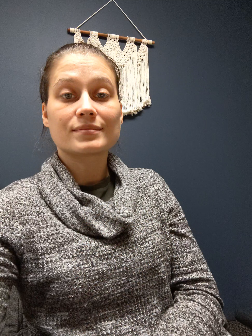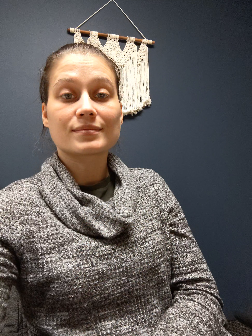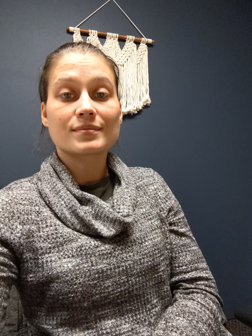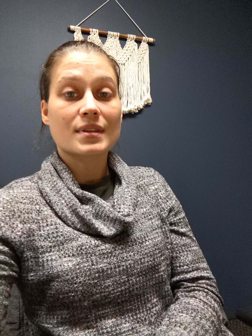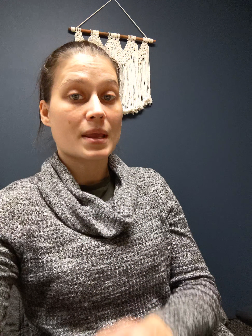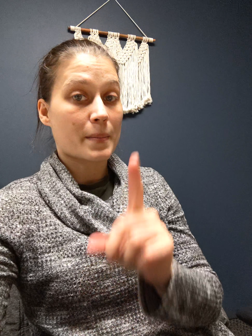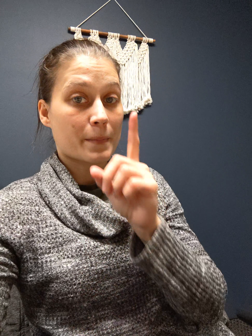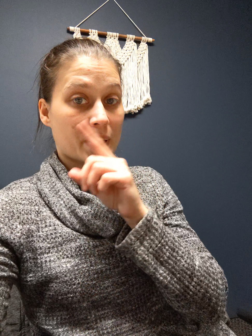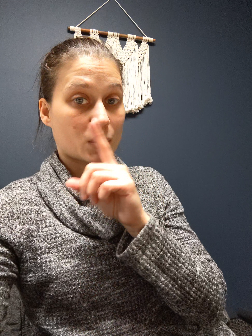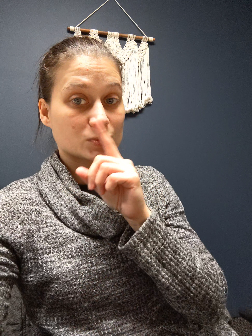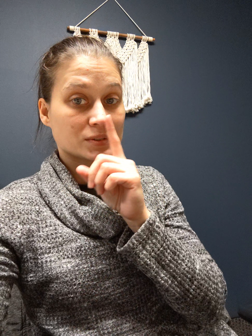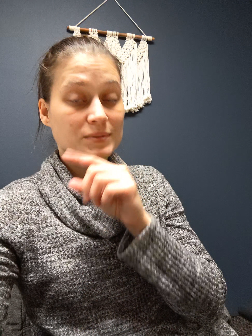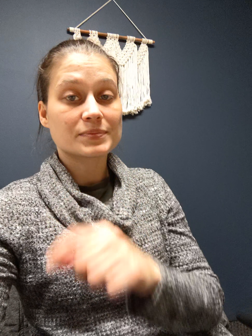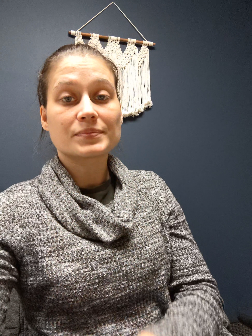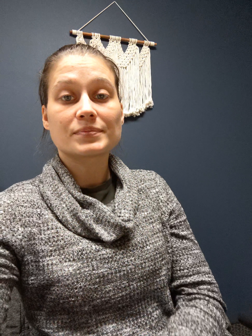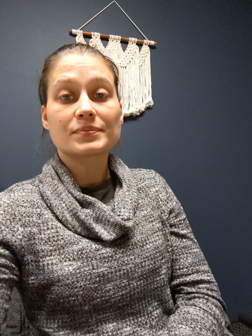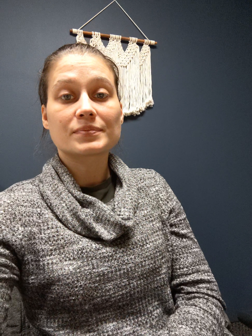mouse